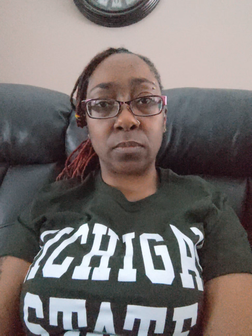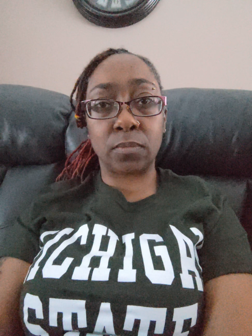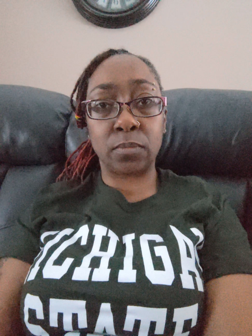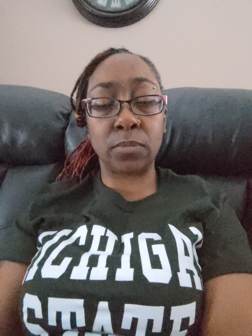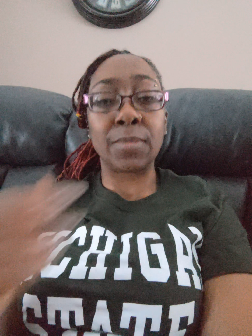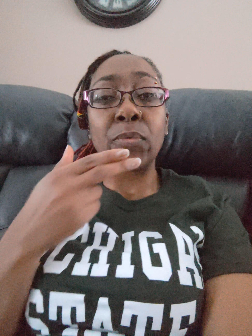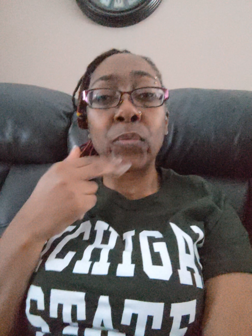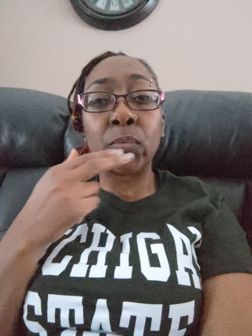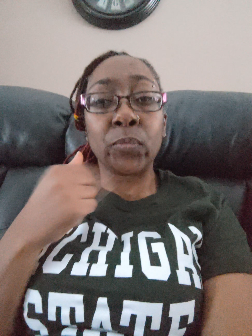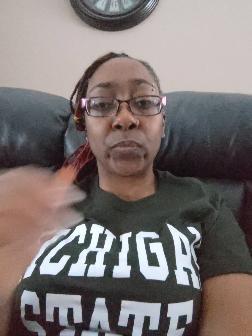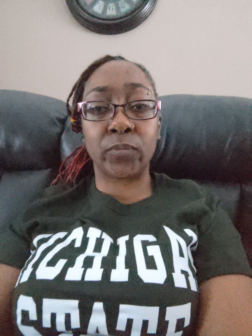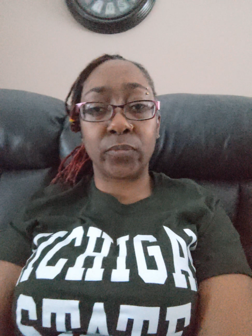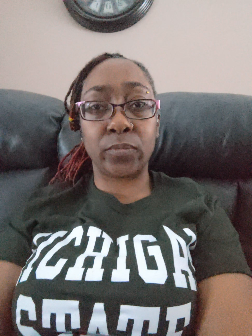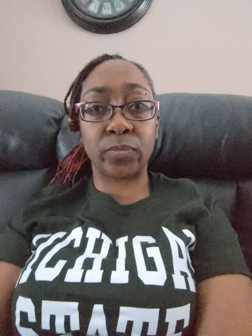cute